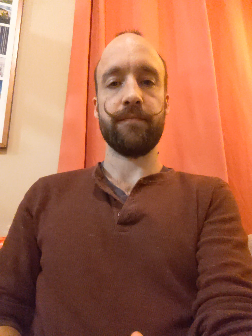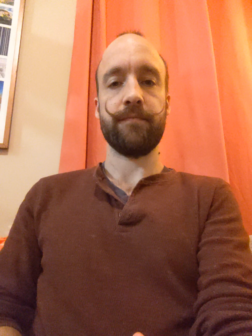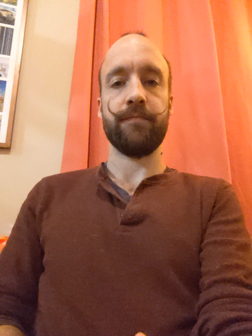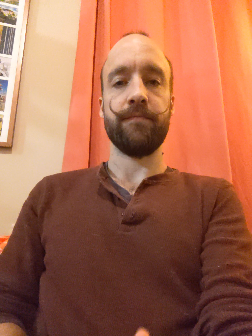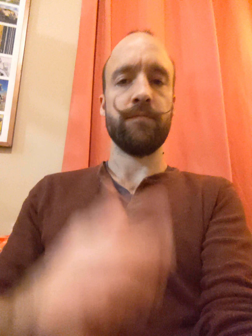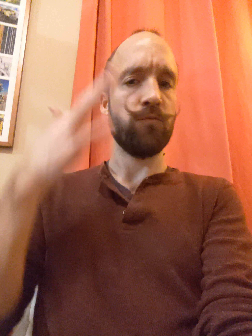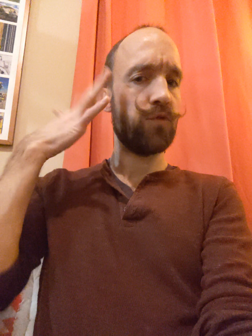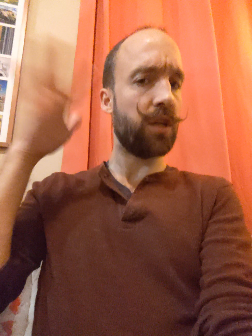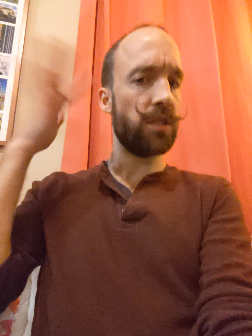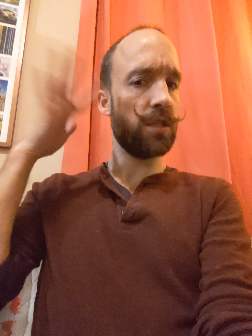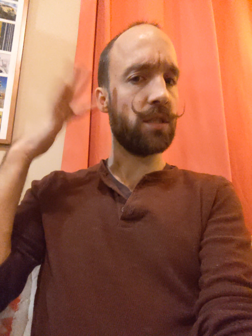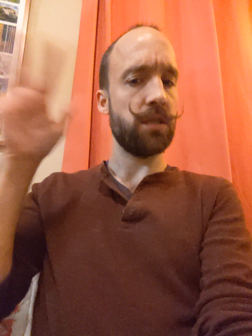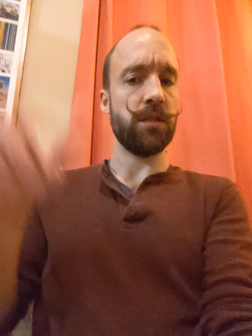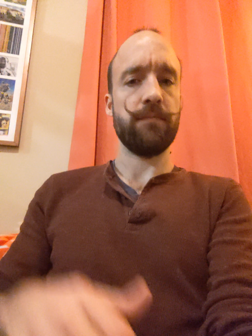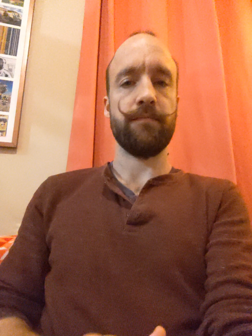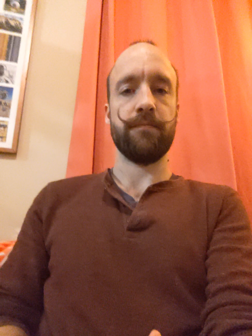noisy